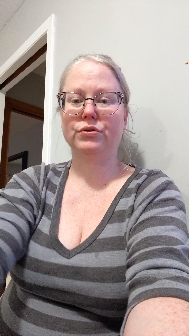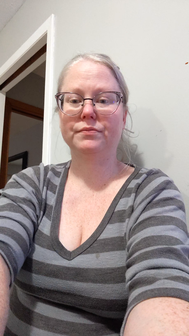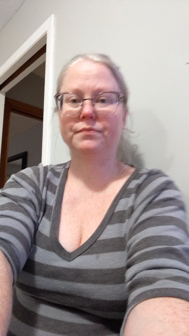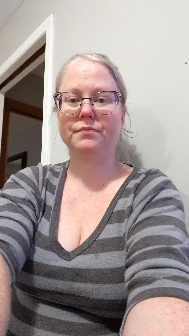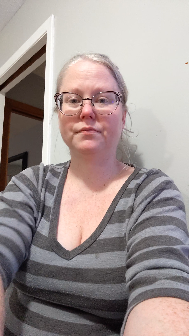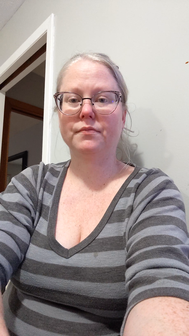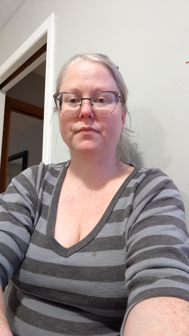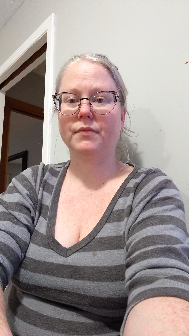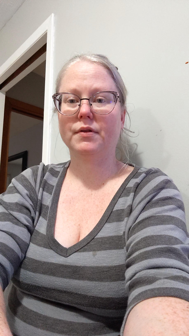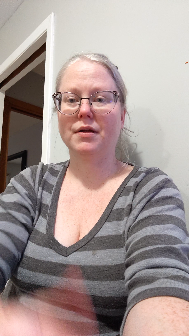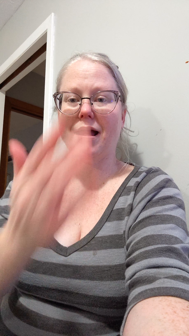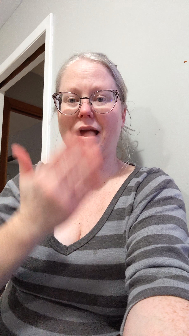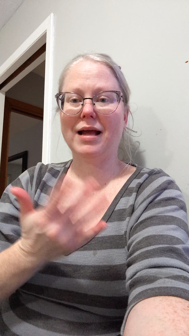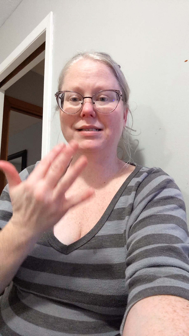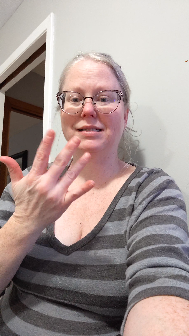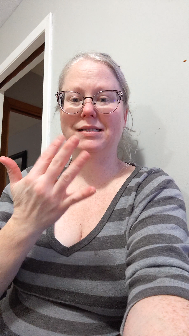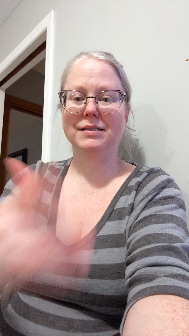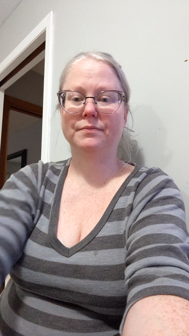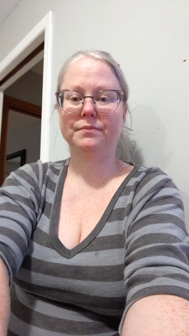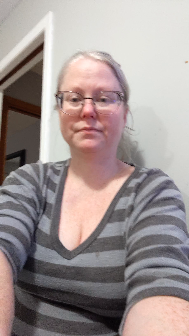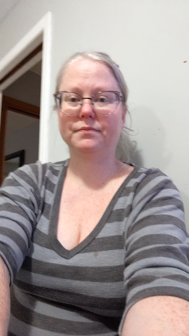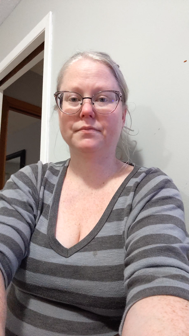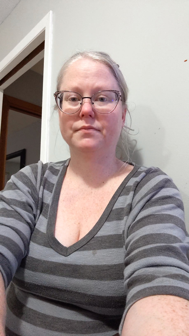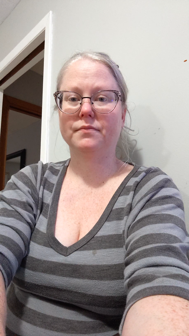hand